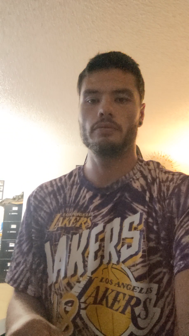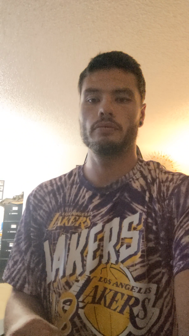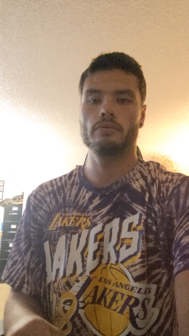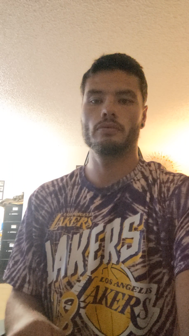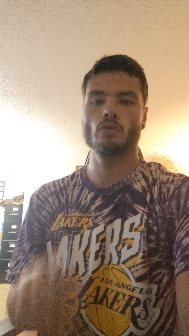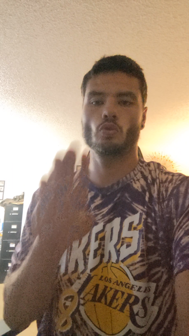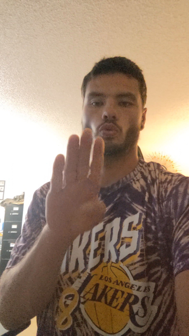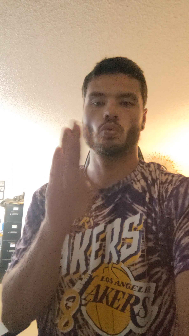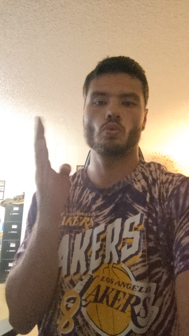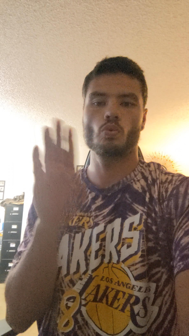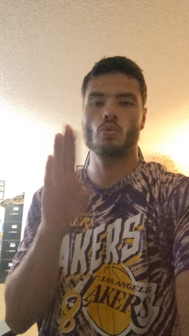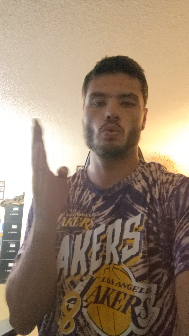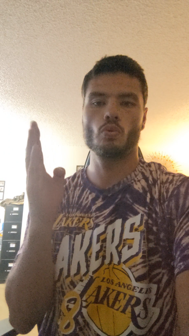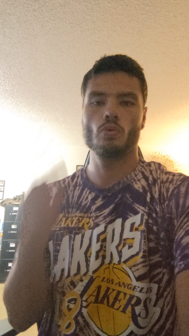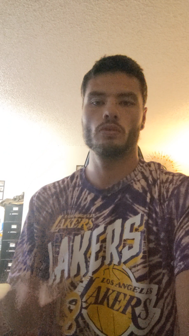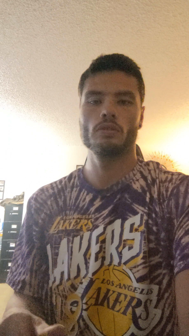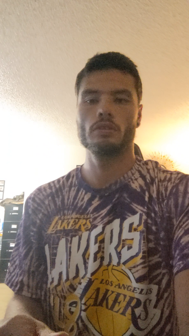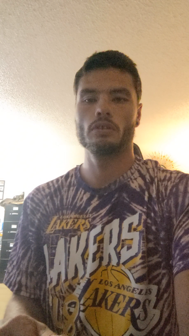door